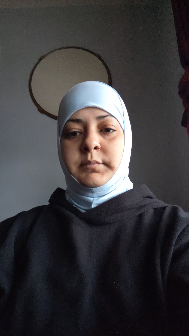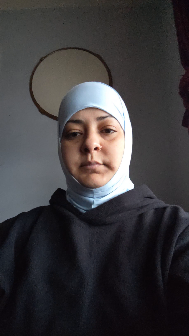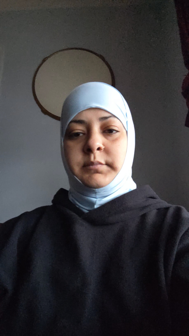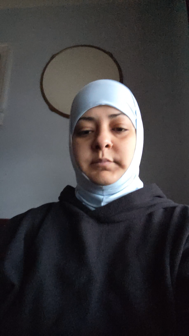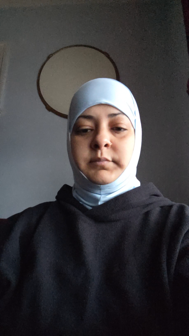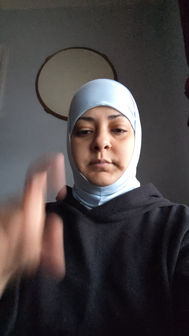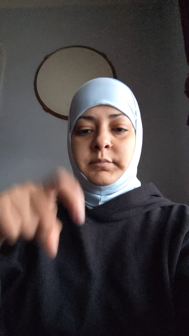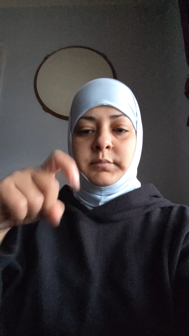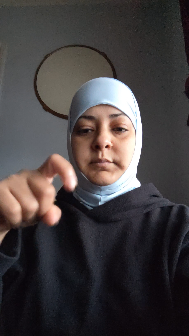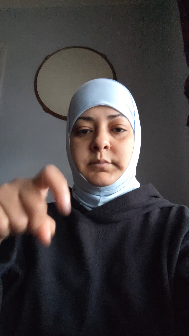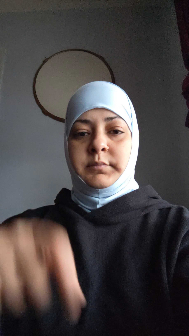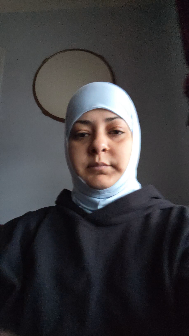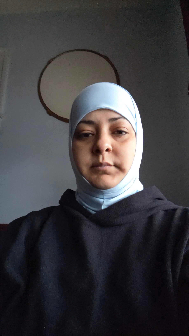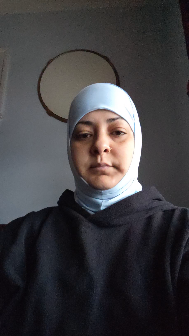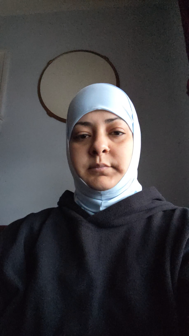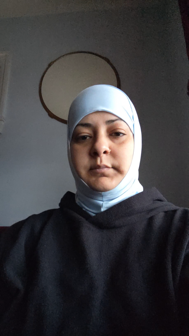need